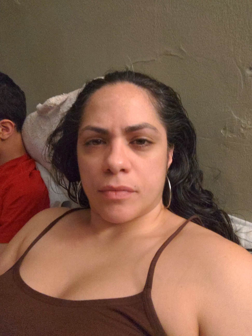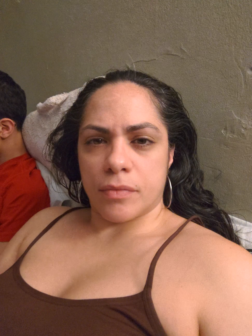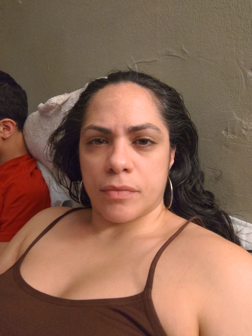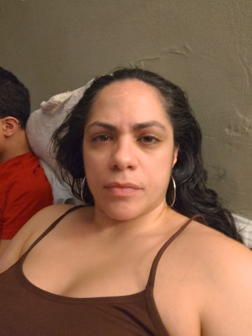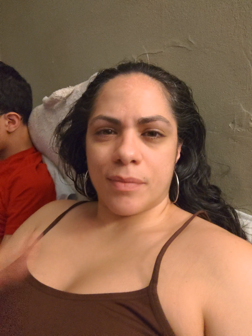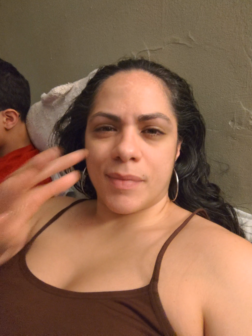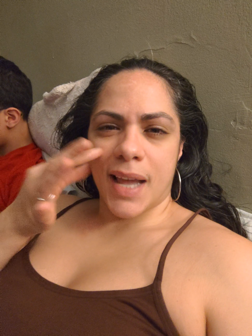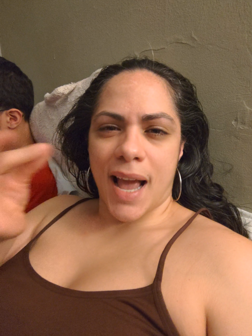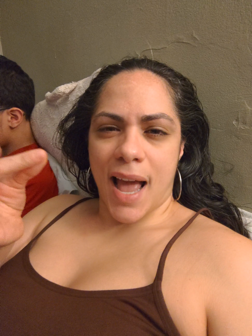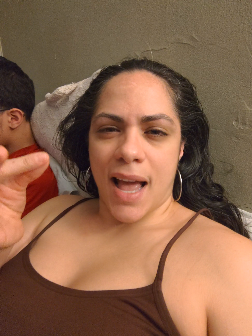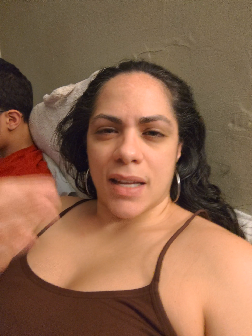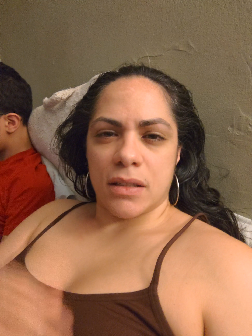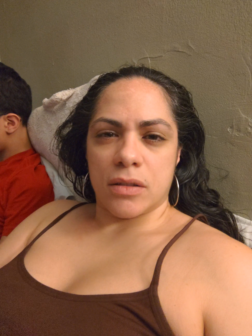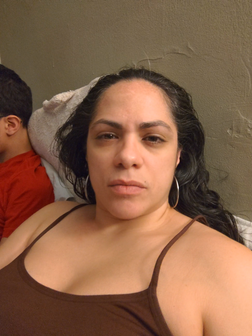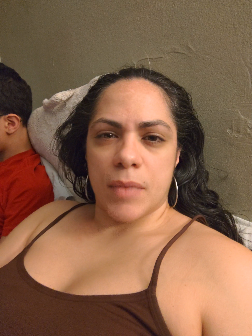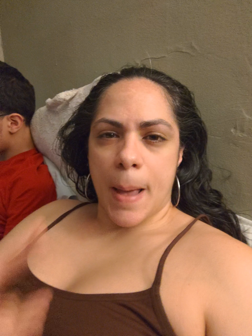cat